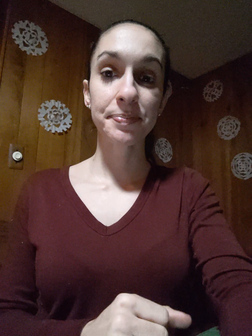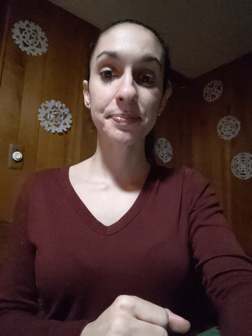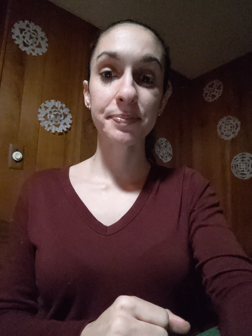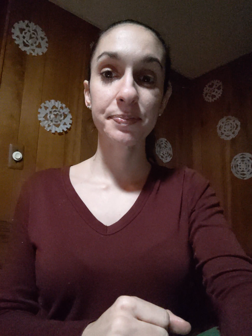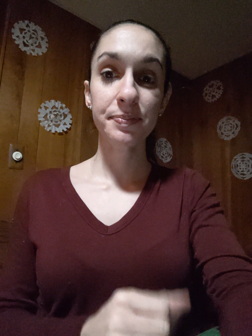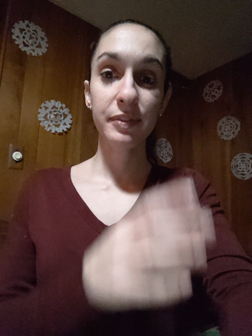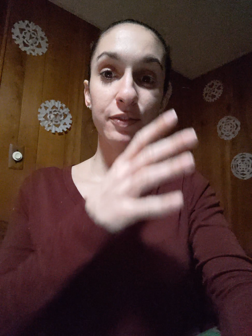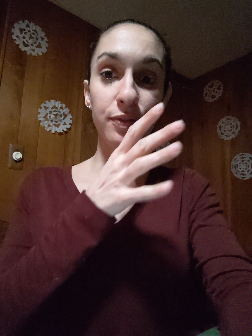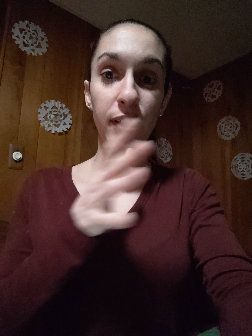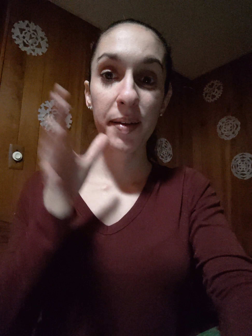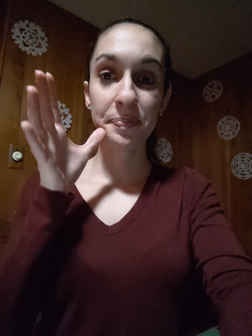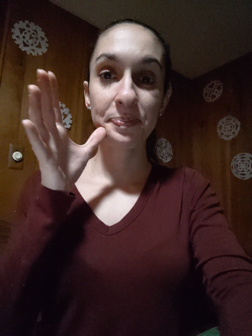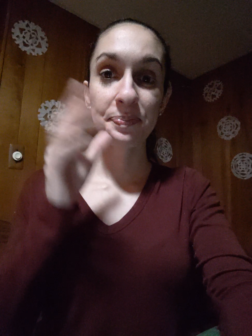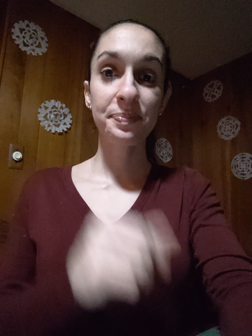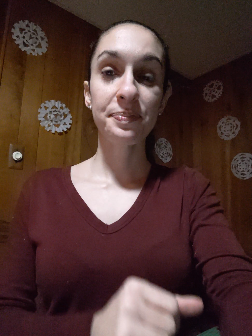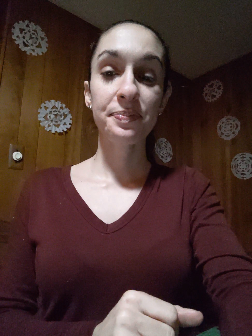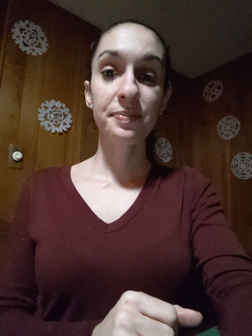farm